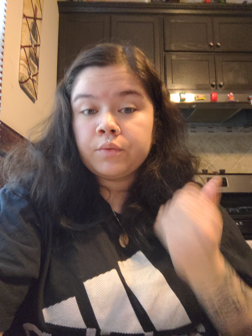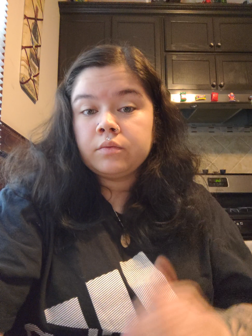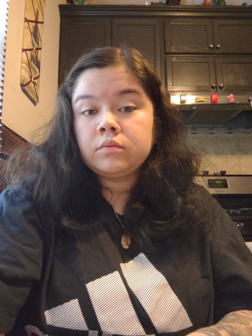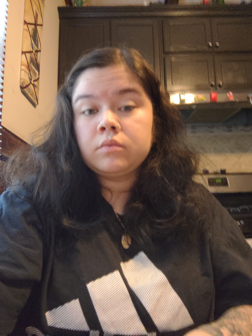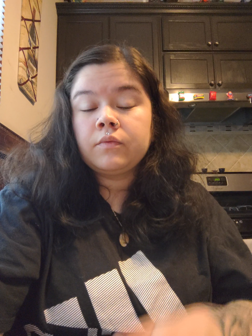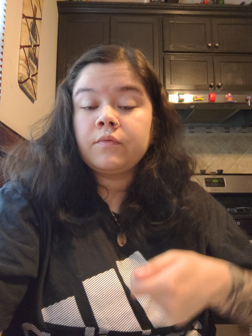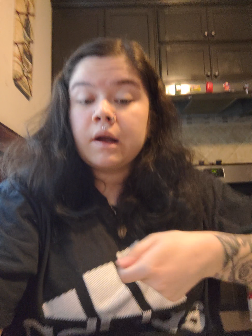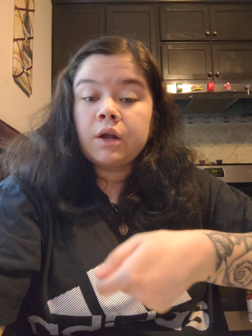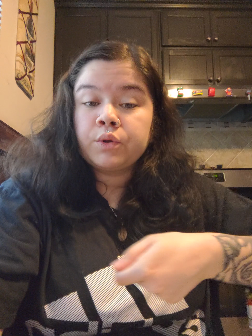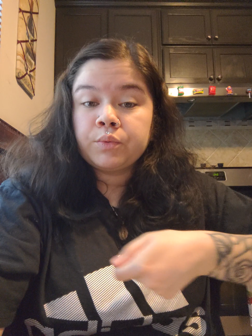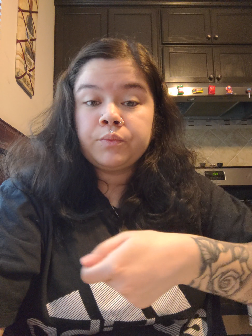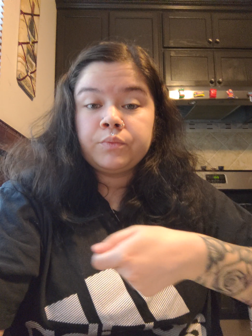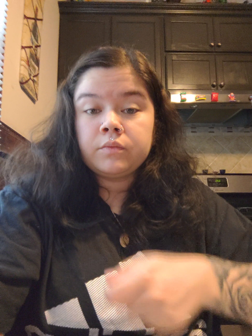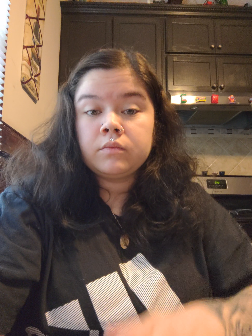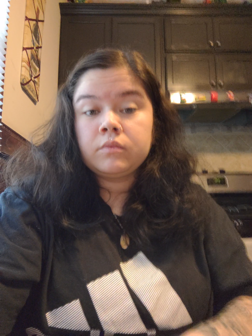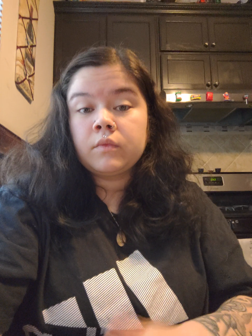vacuum